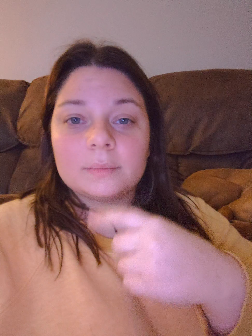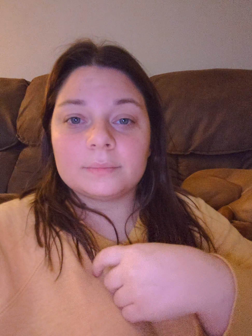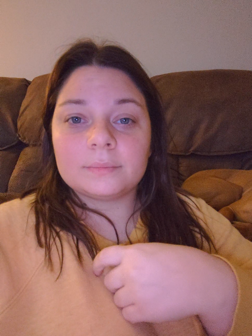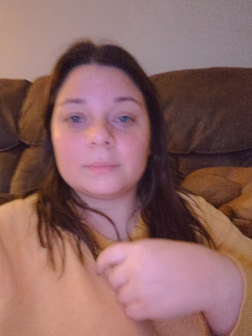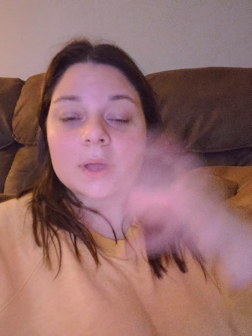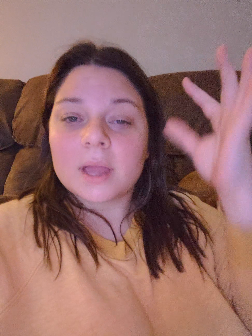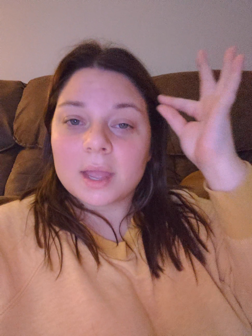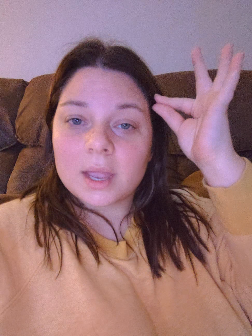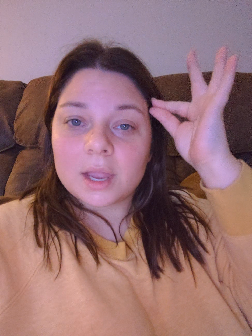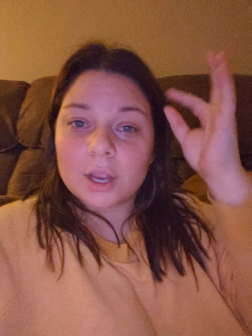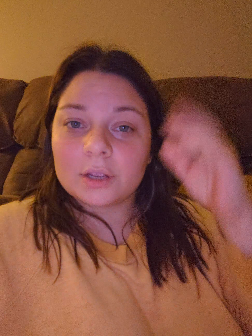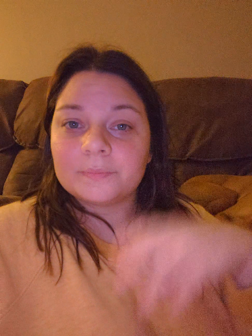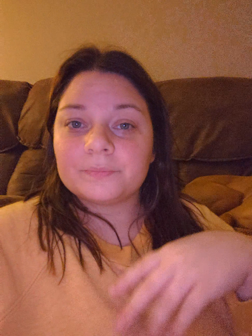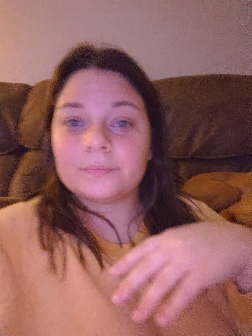hair